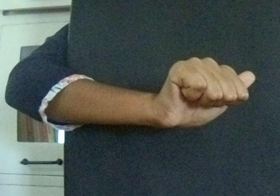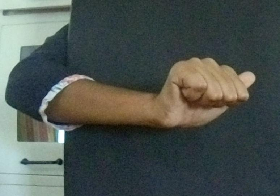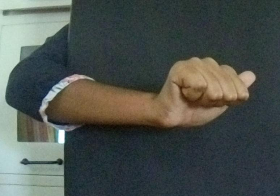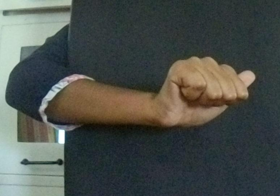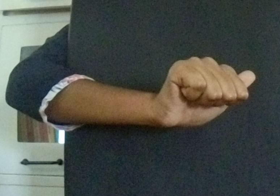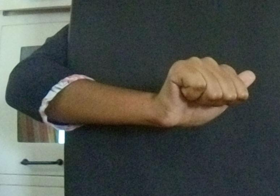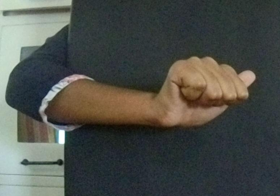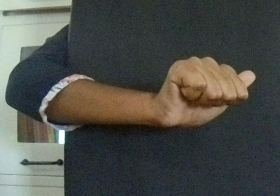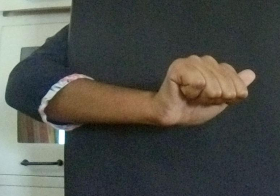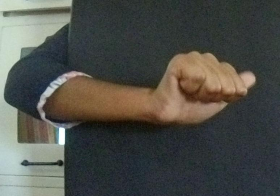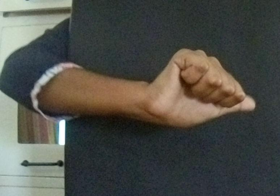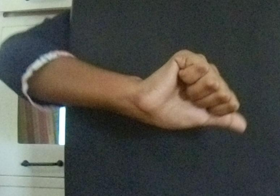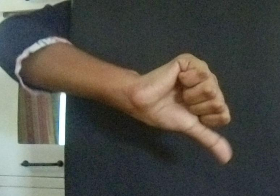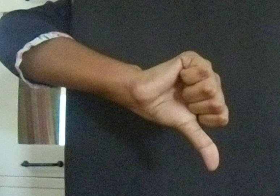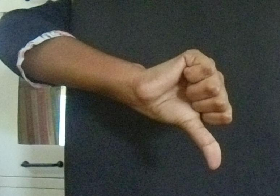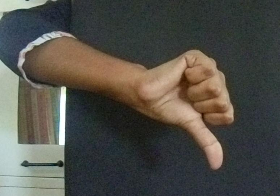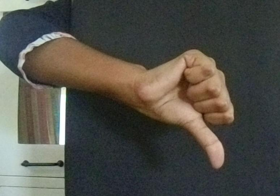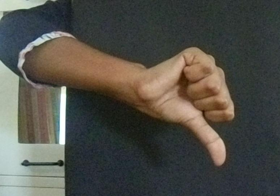lose